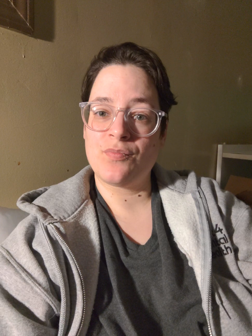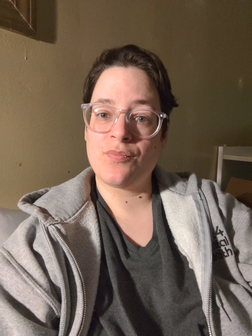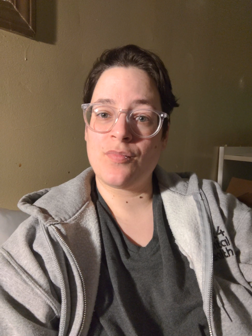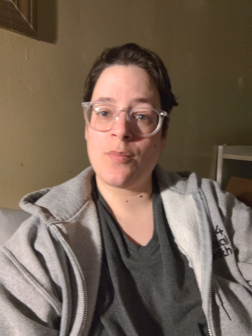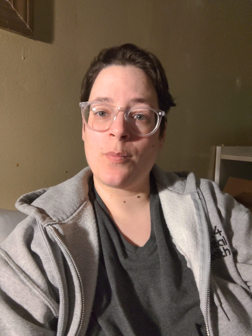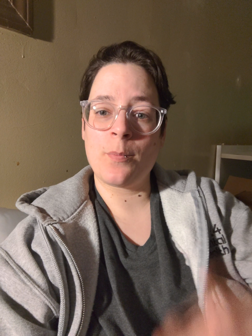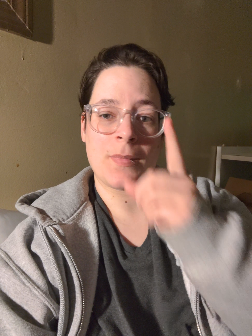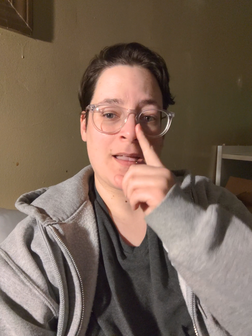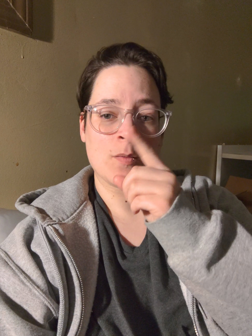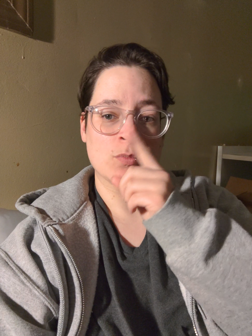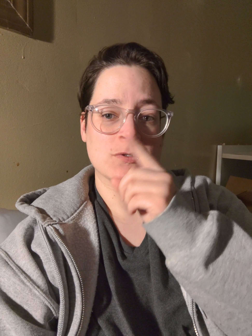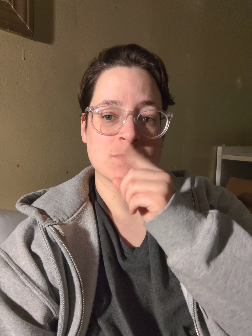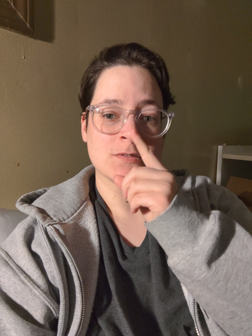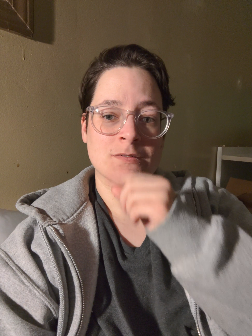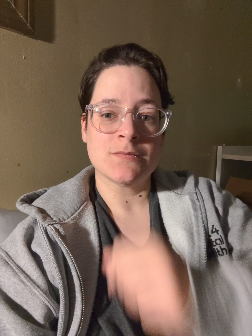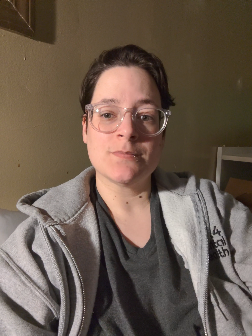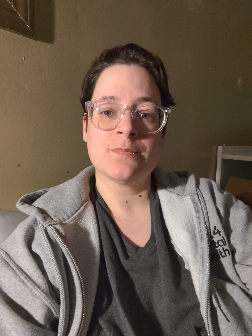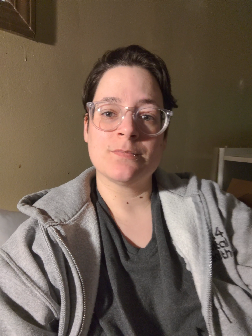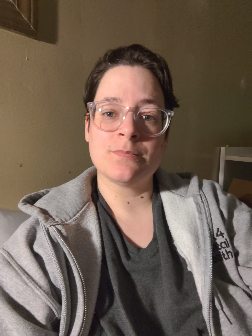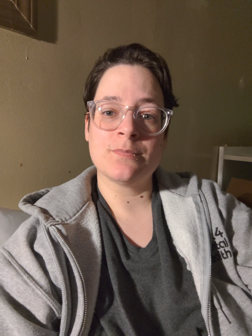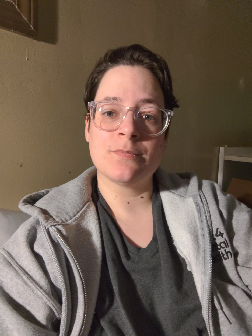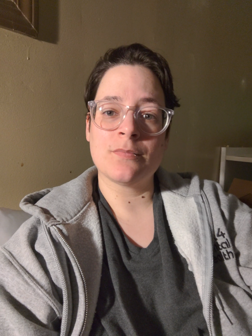mouse